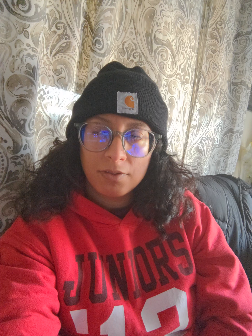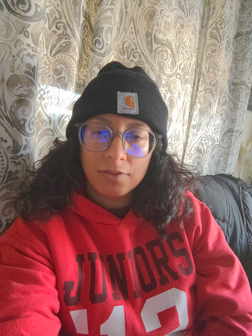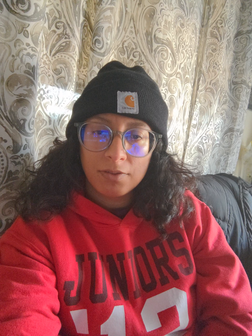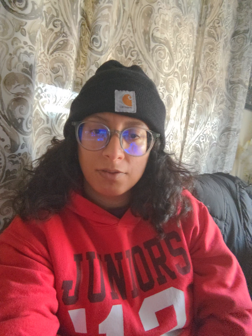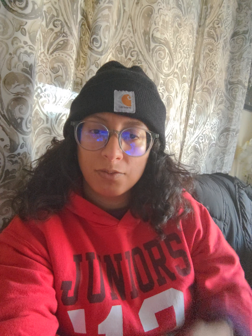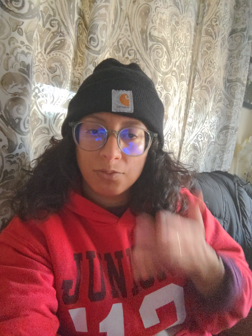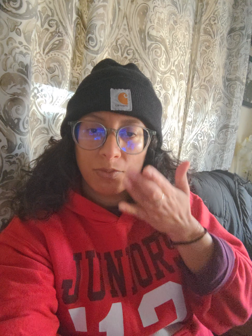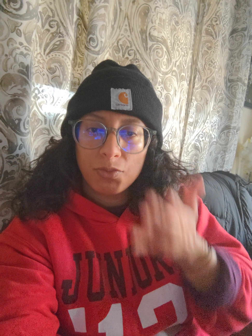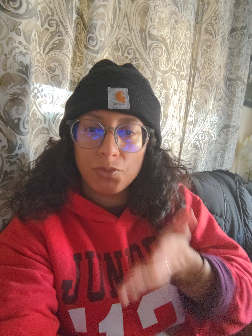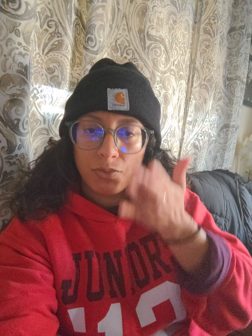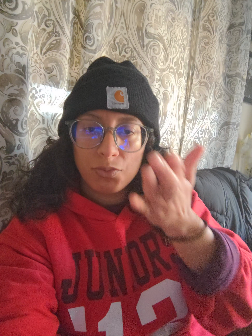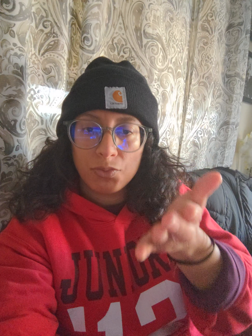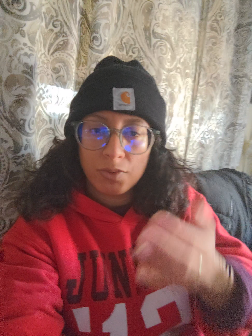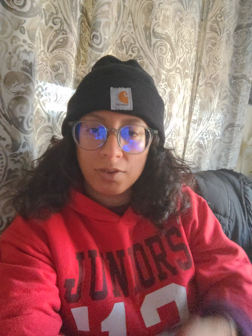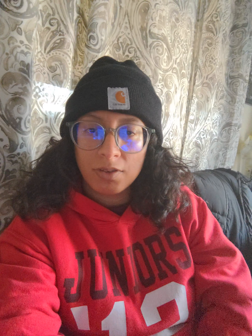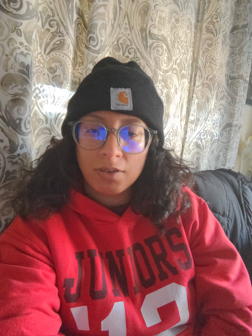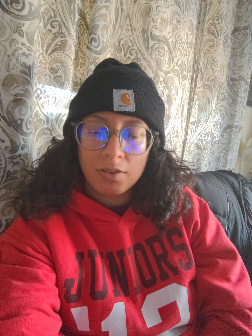boat